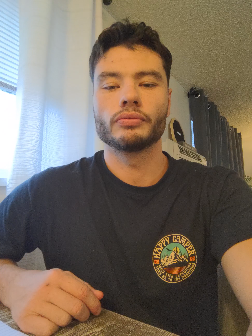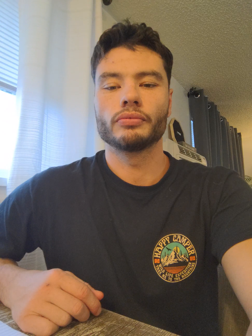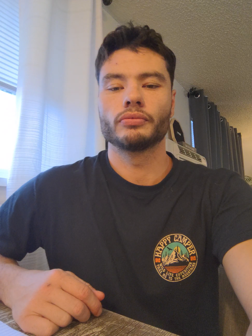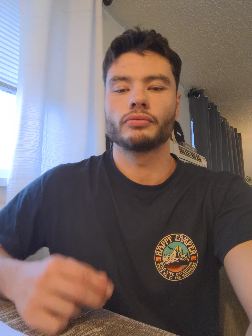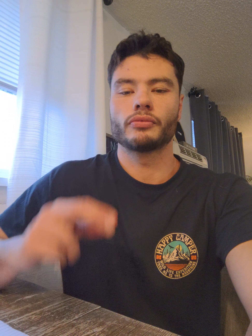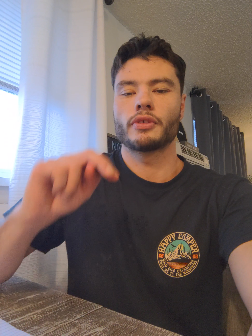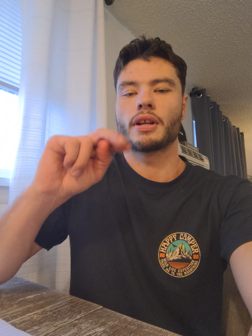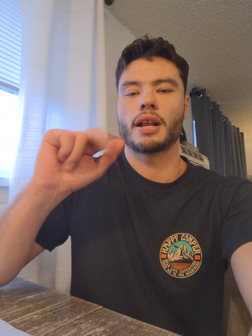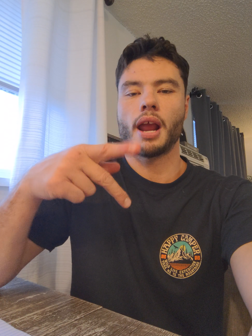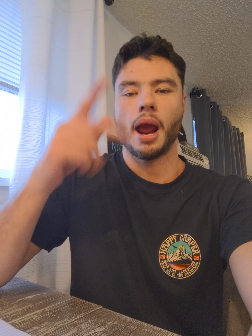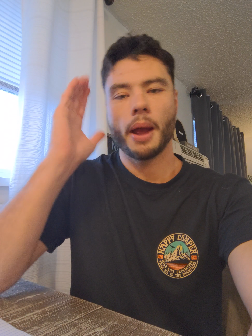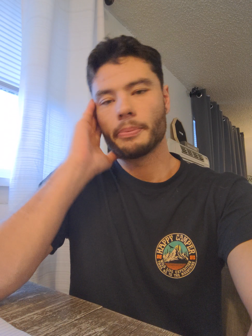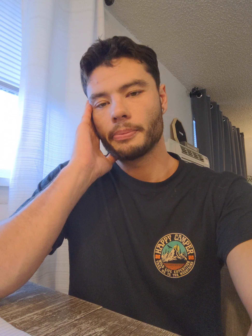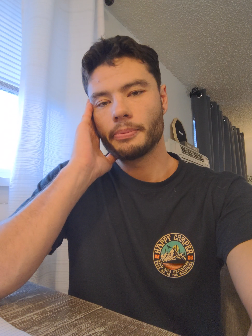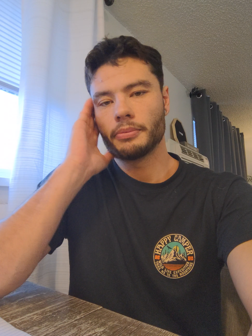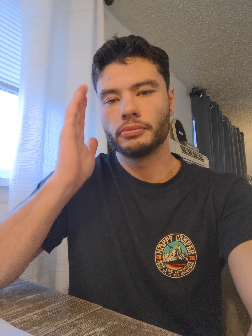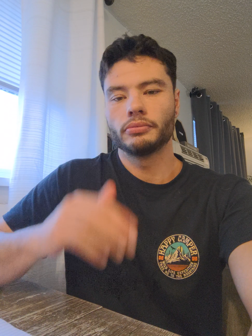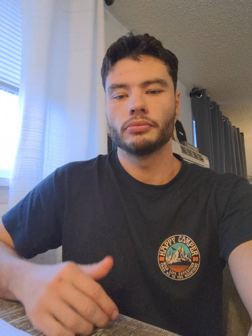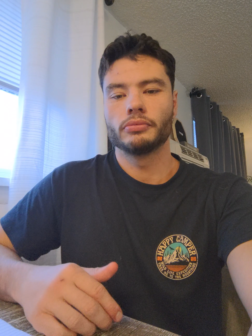nap